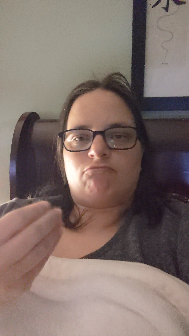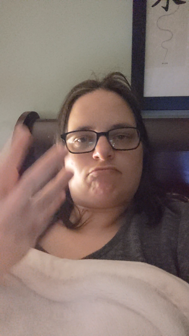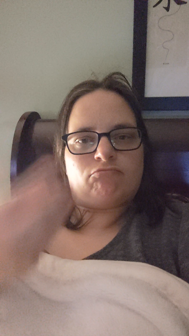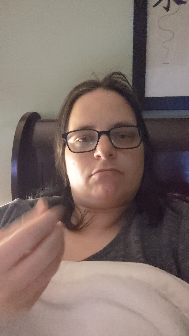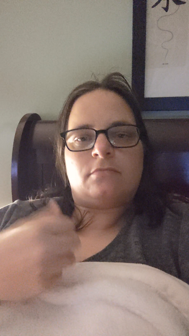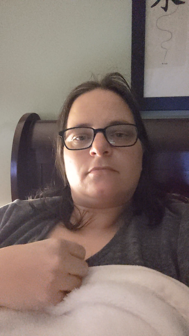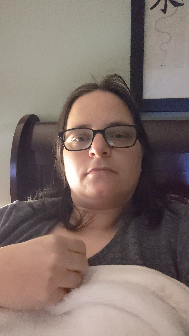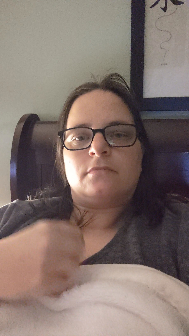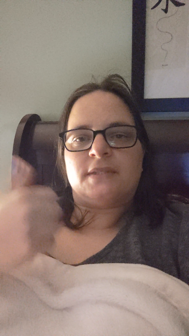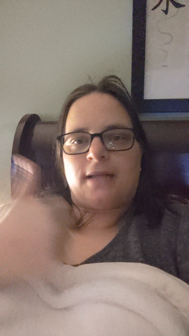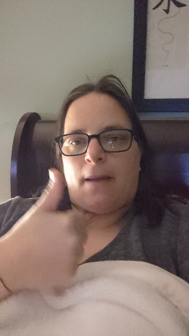game